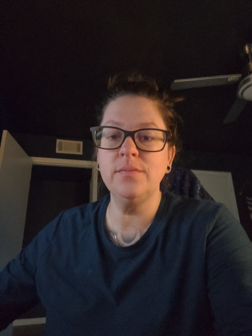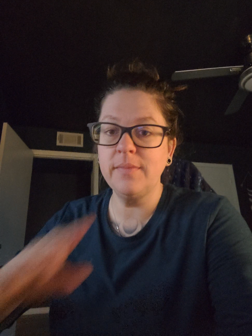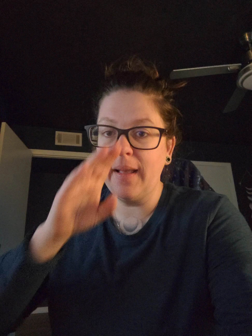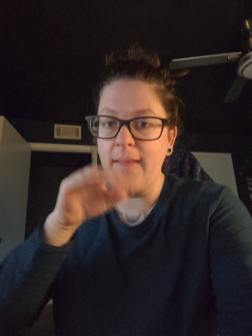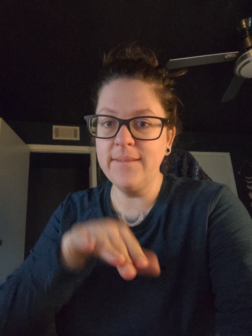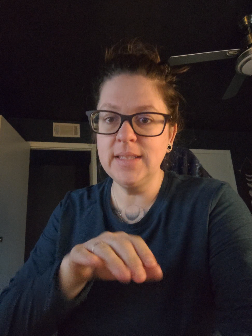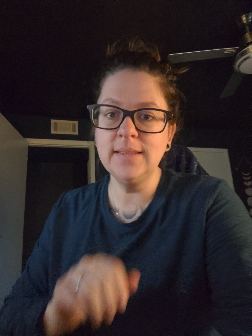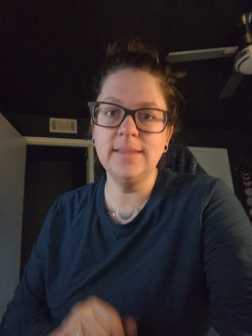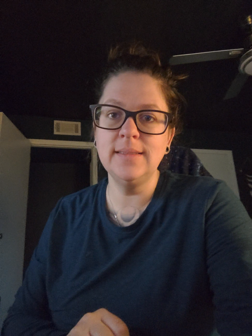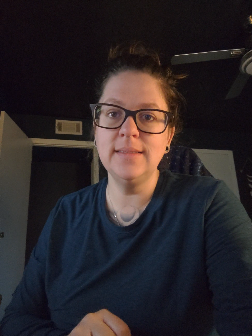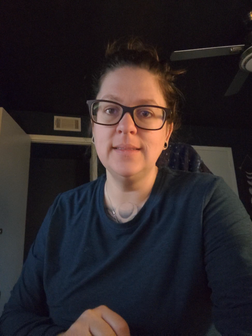elephant